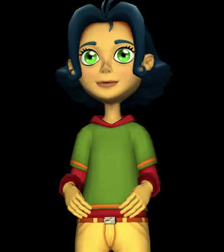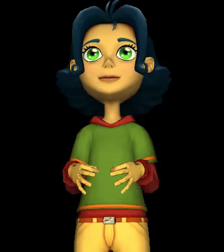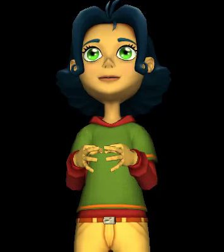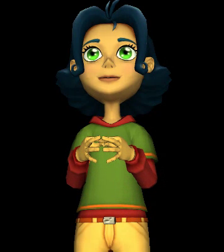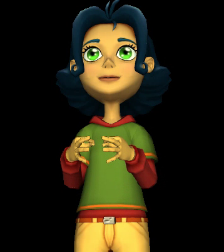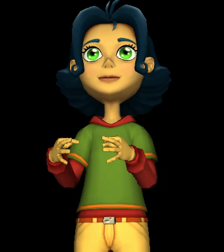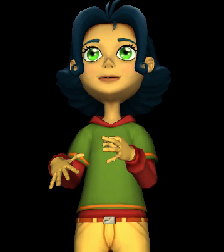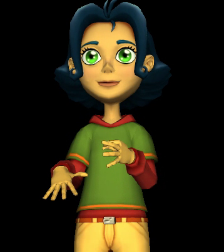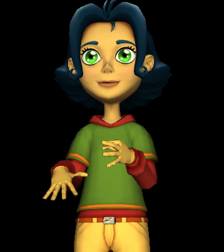نتائج